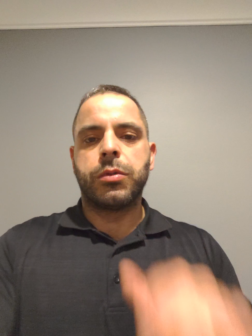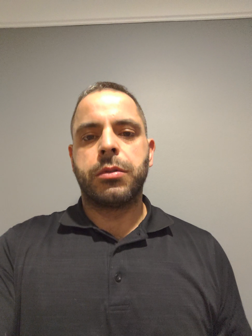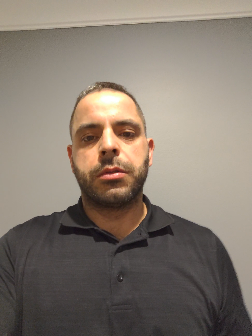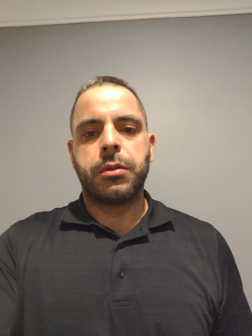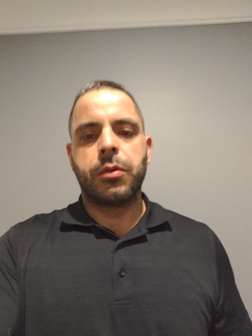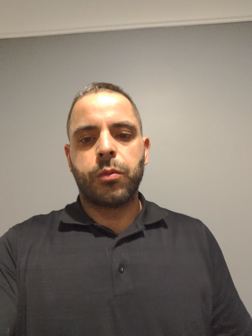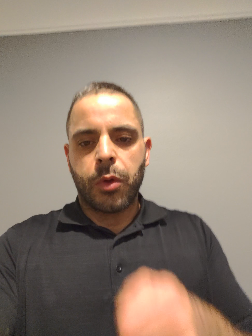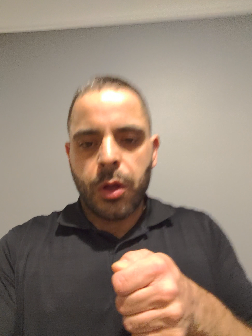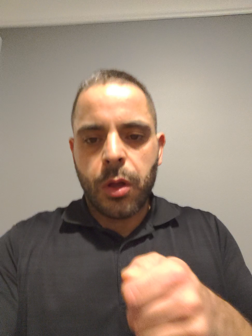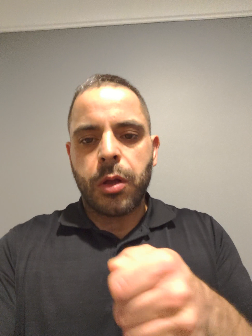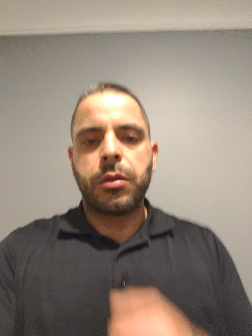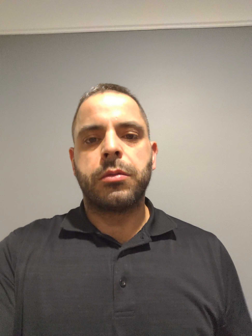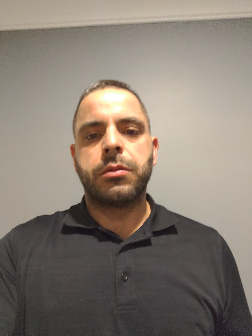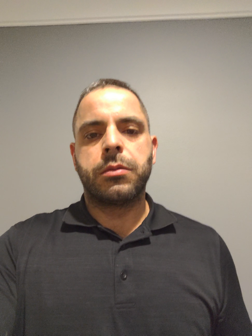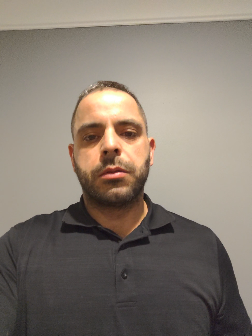drawer